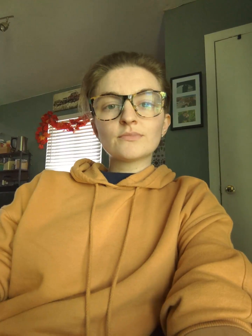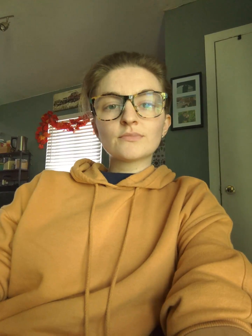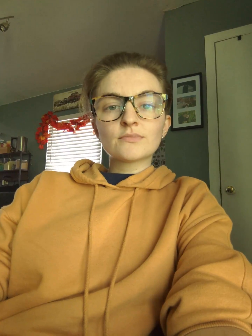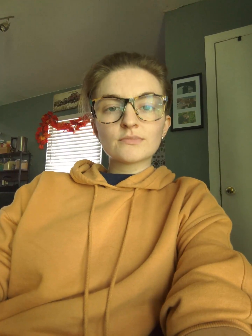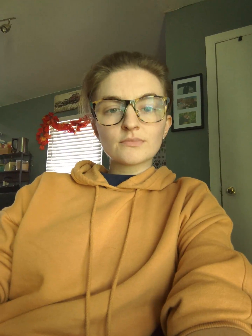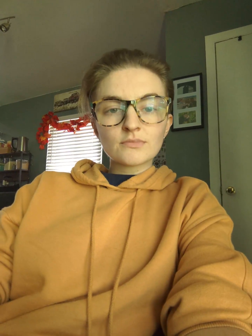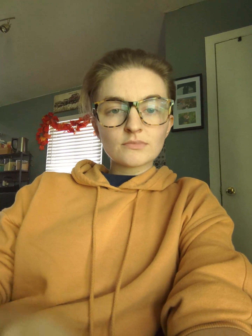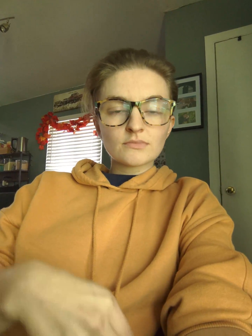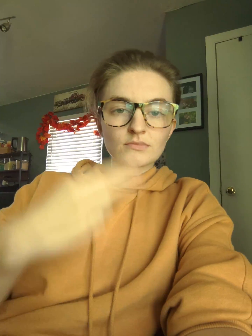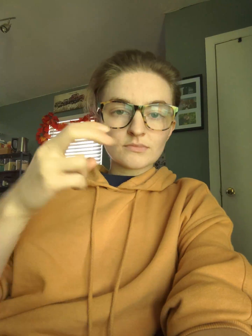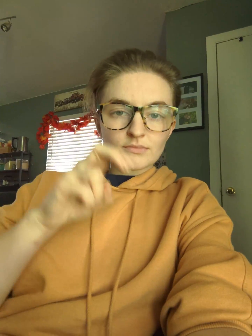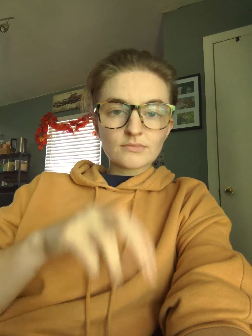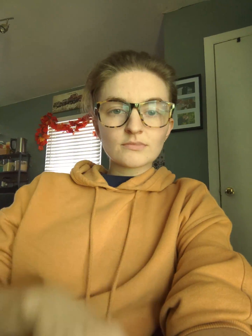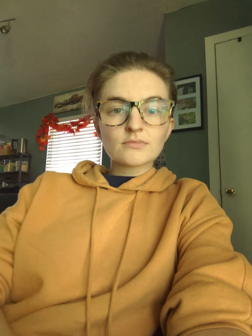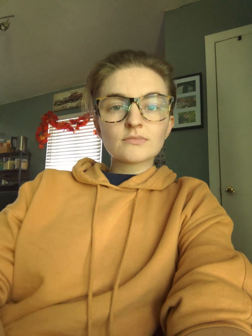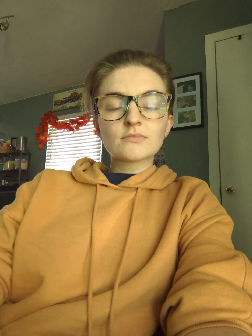high chair